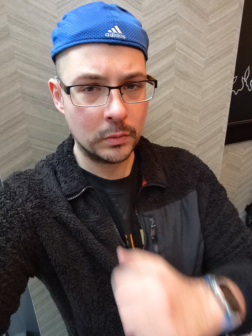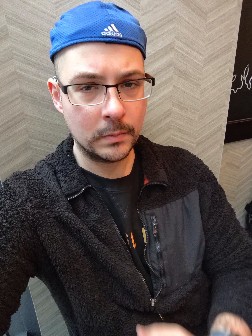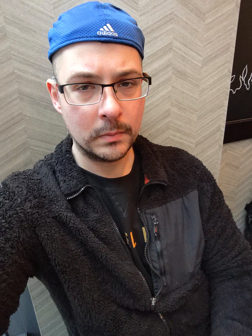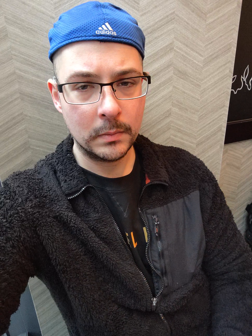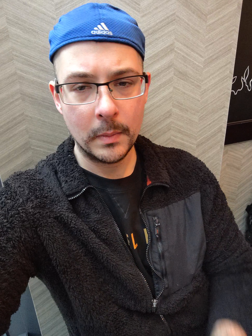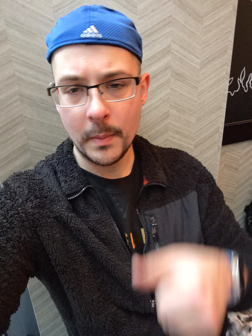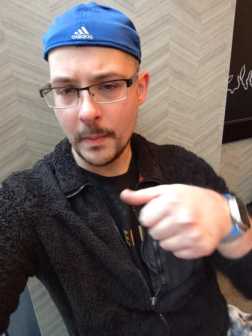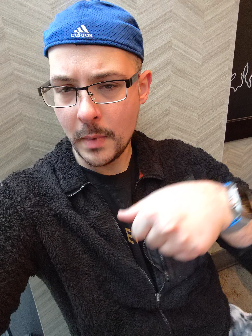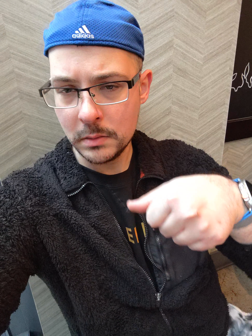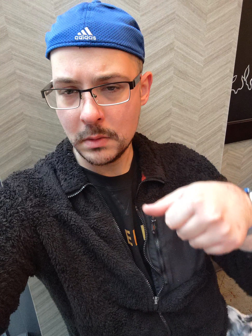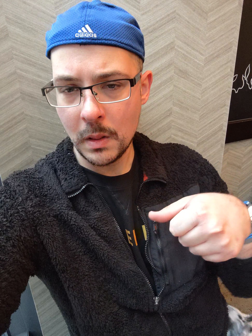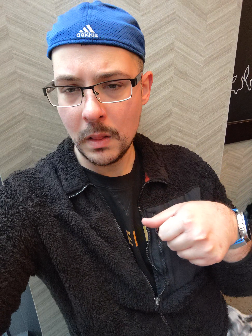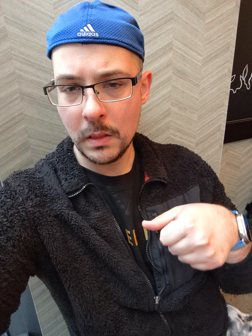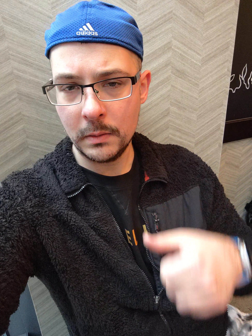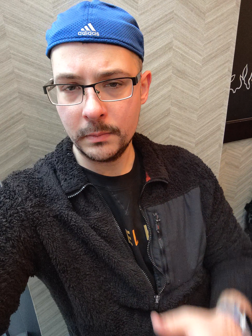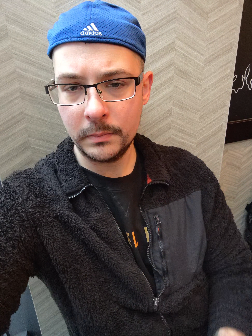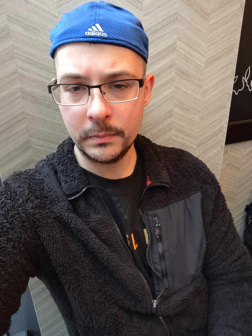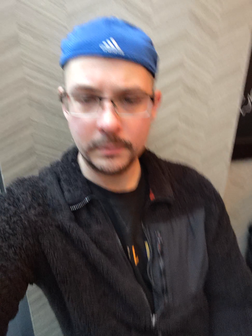puzzle